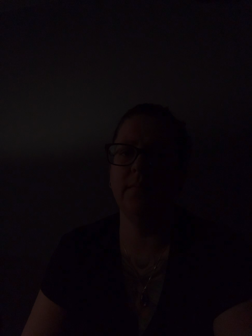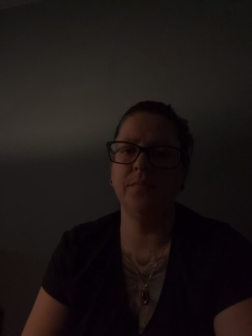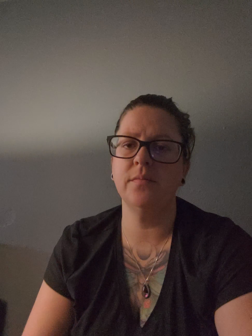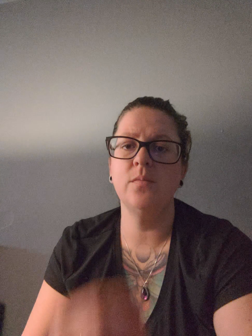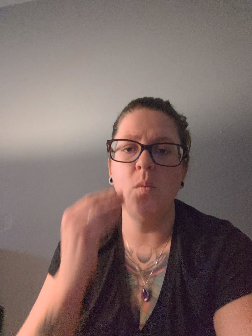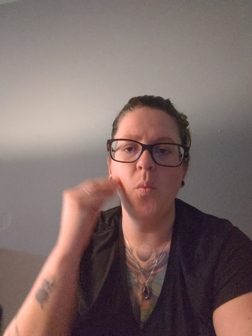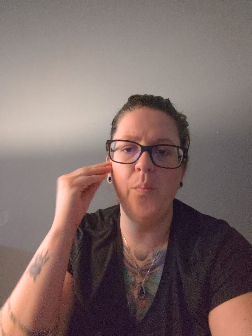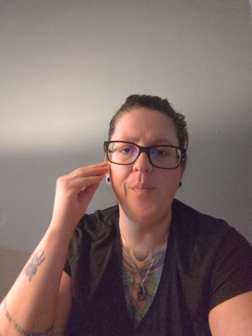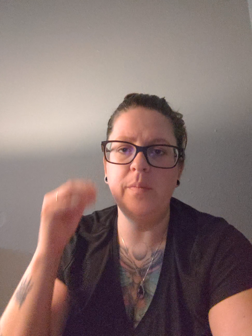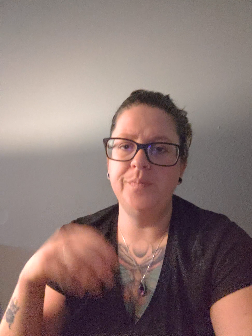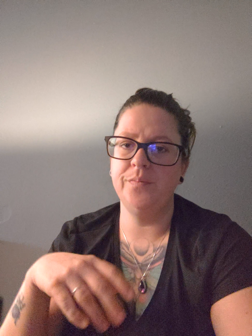home